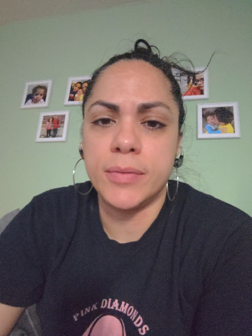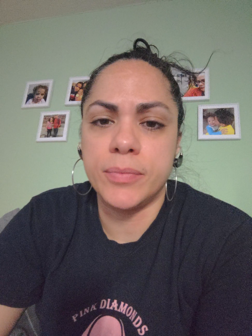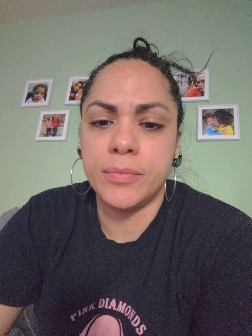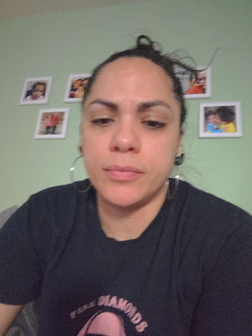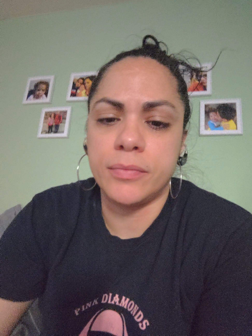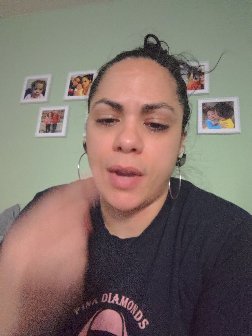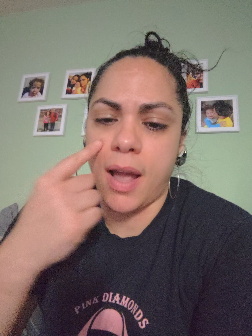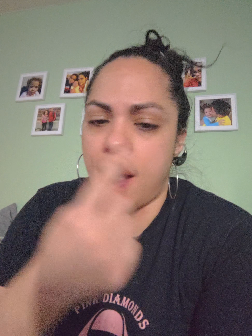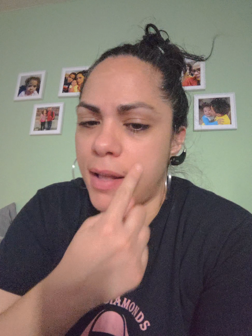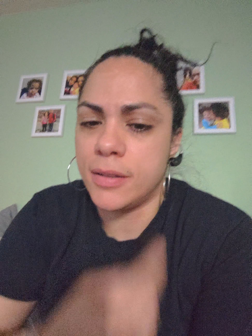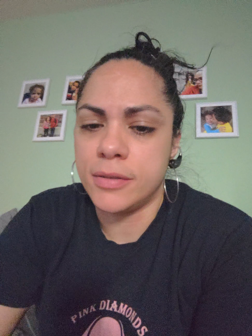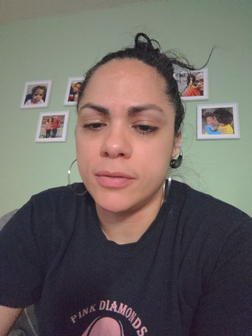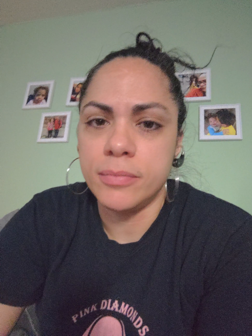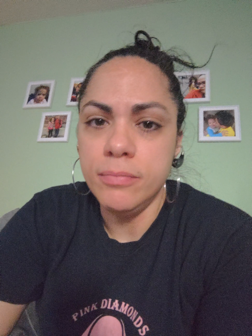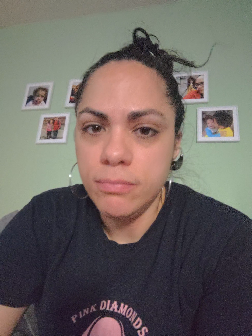eye